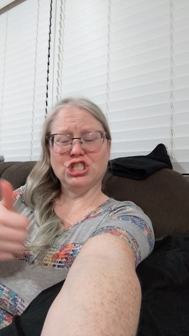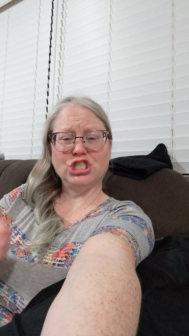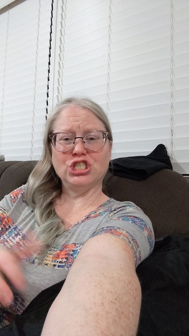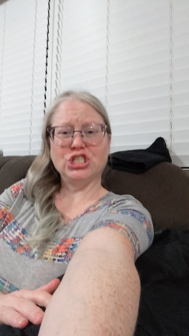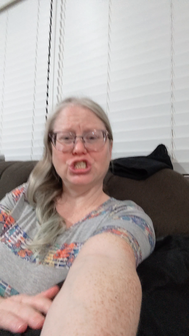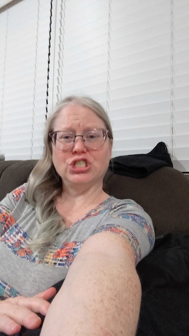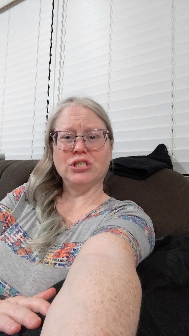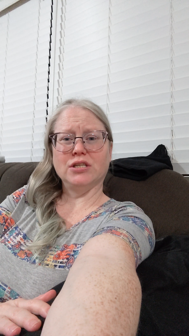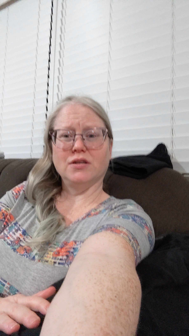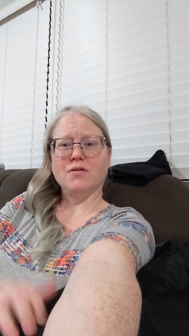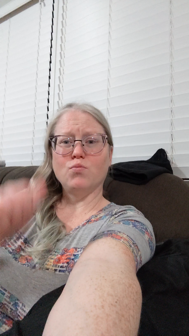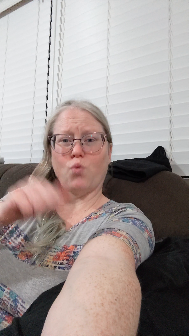rock